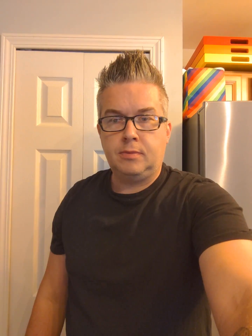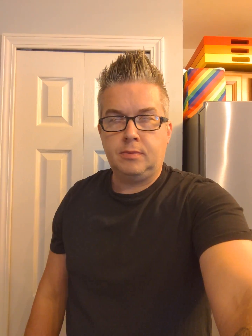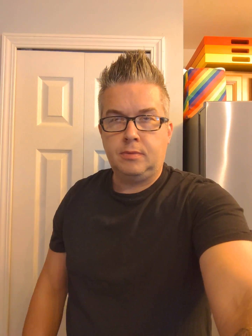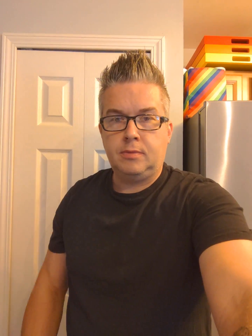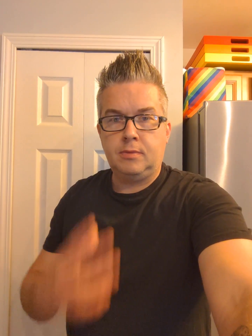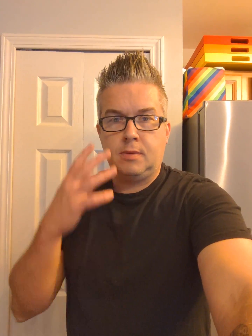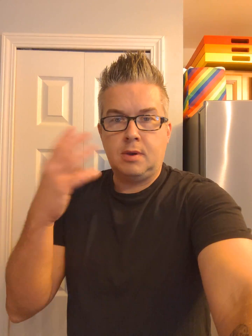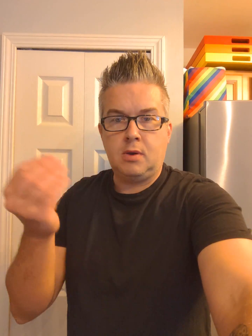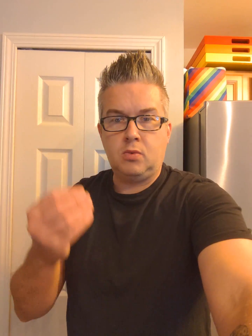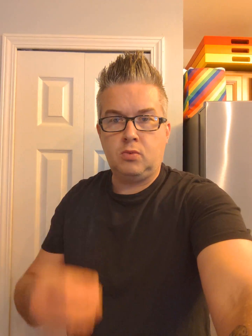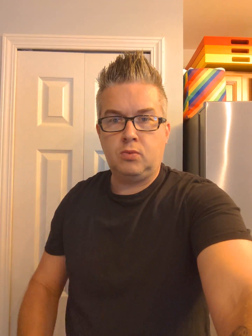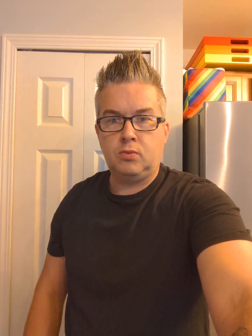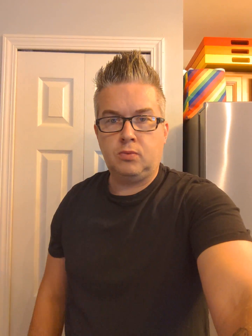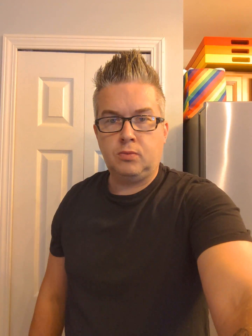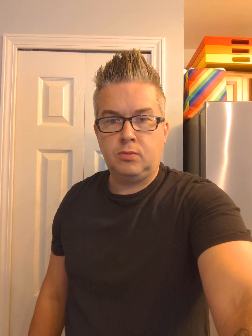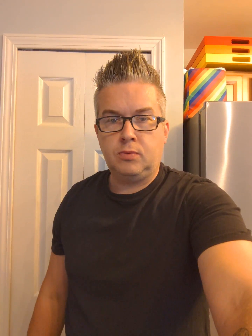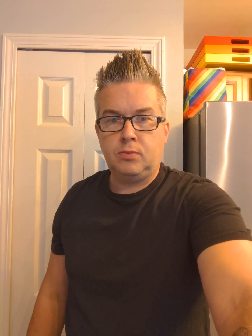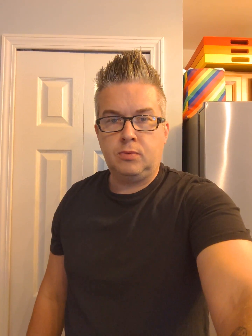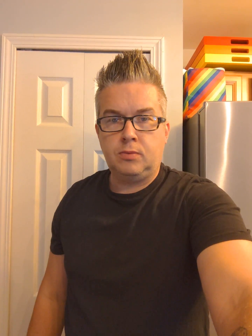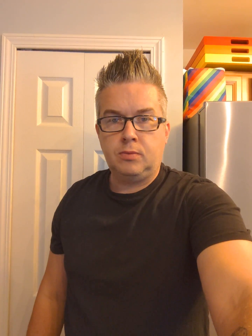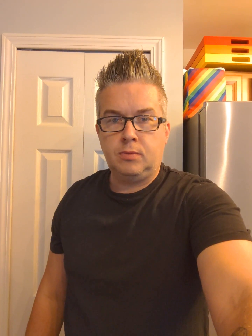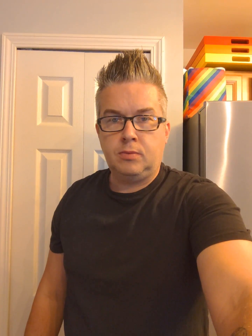got to